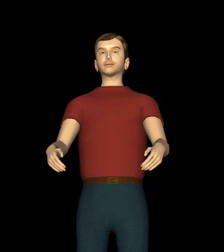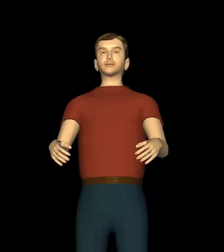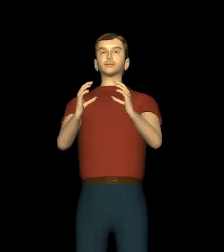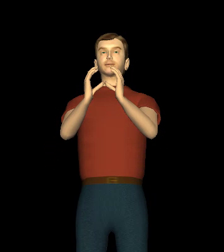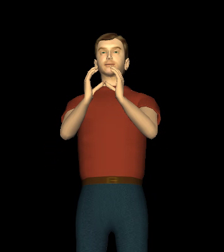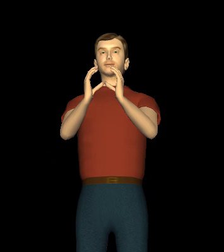أرض